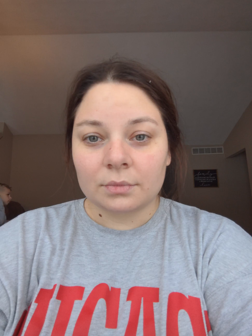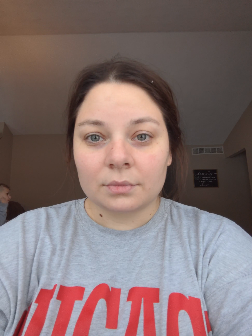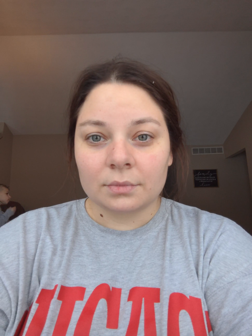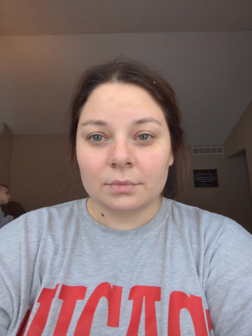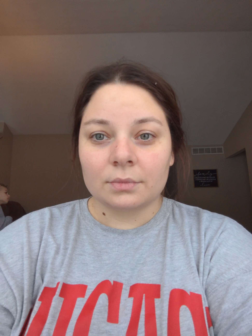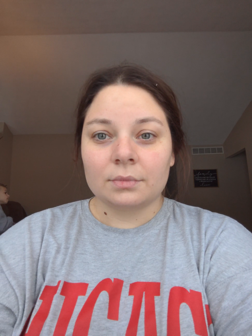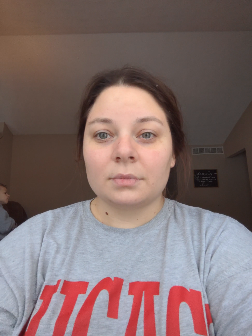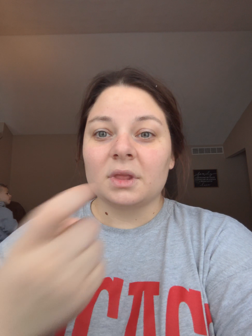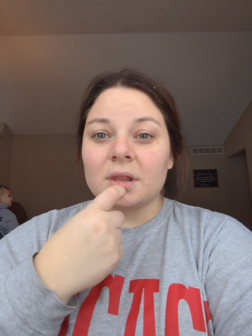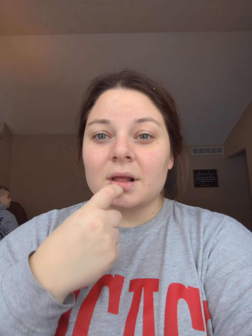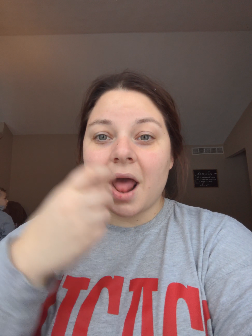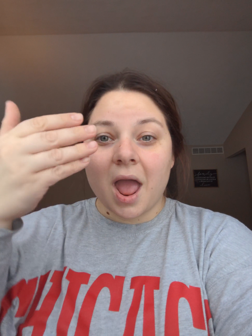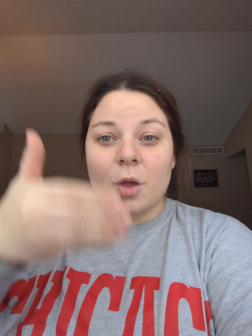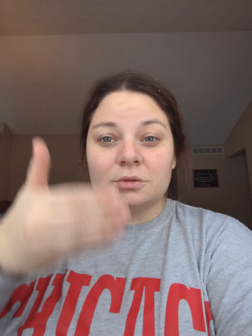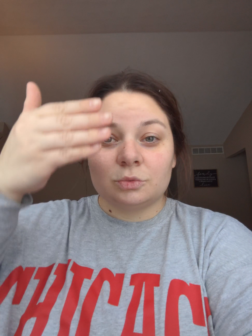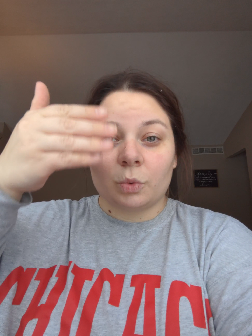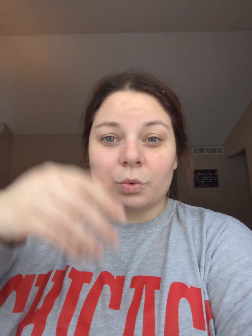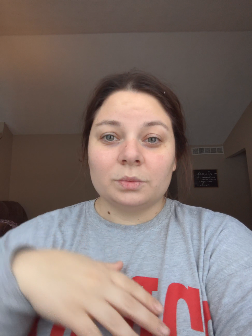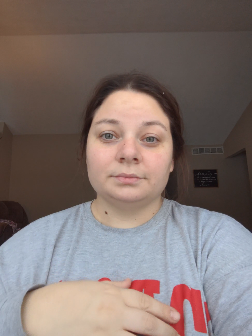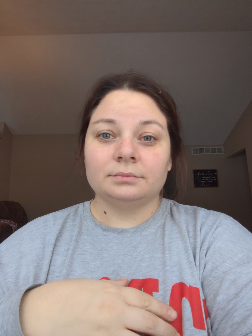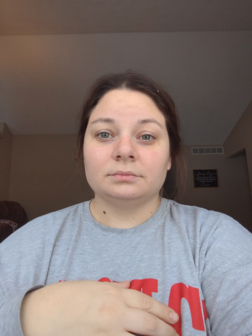window